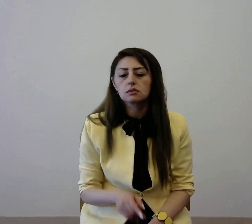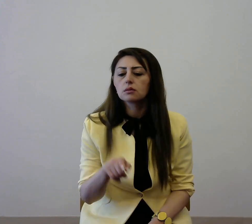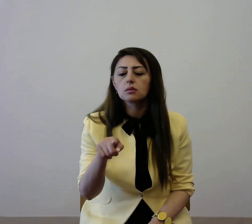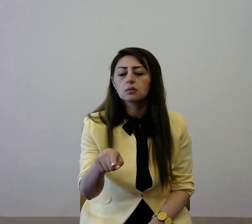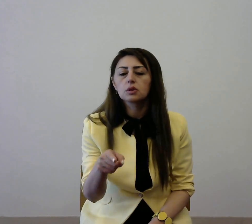bu